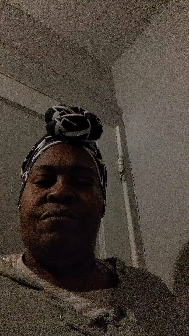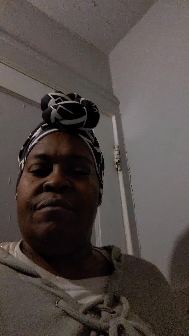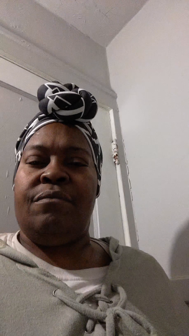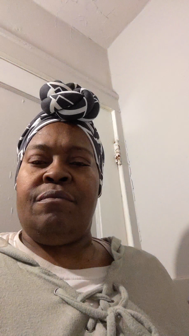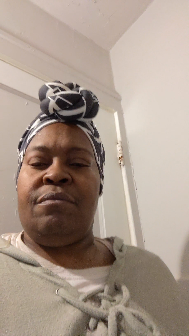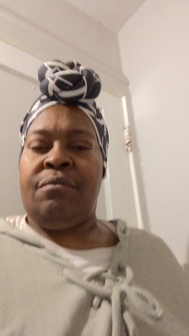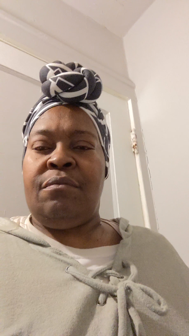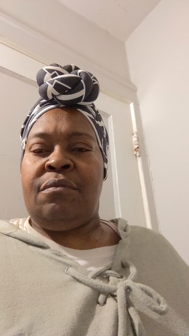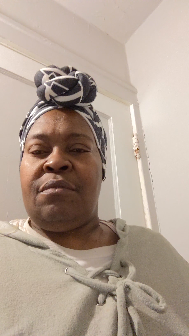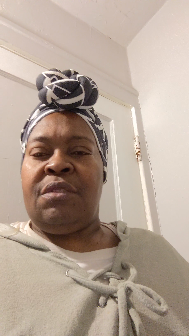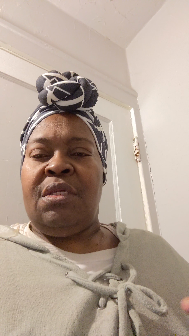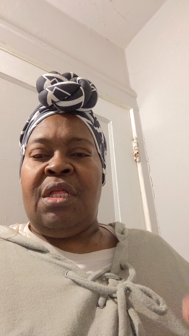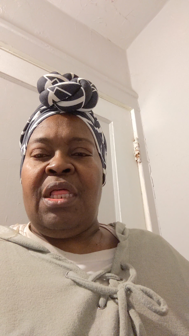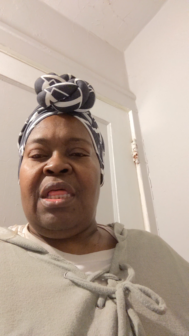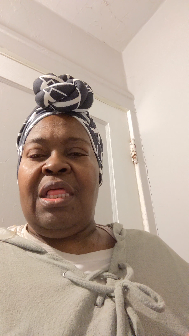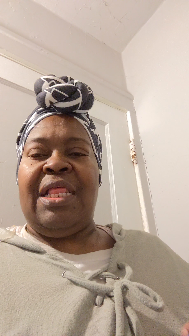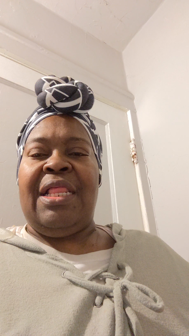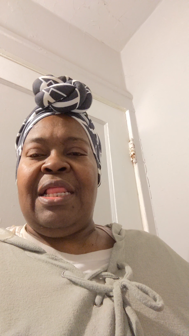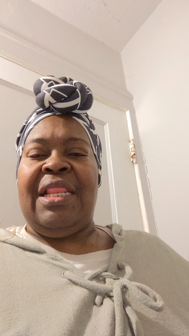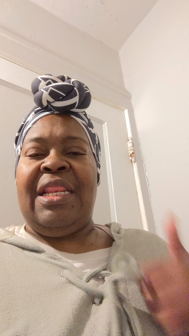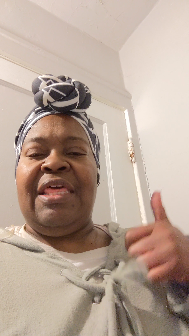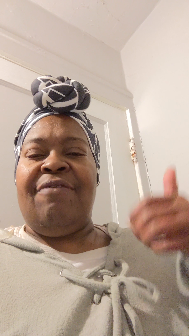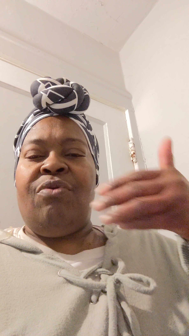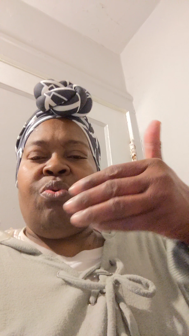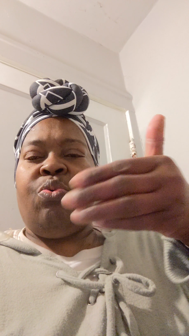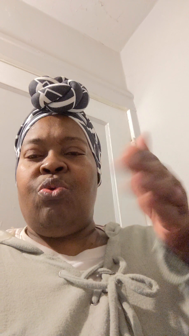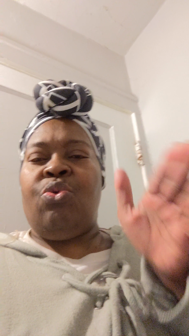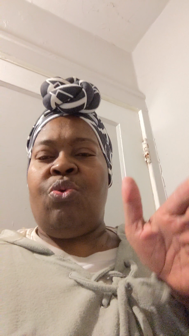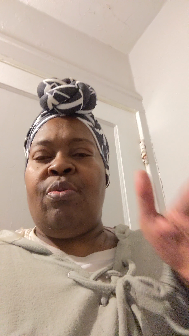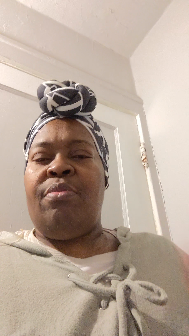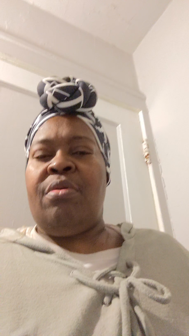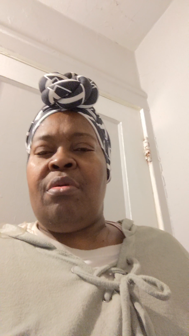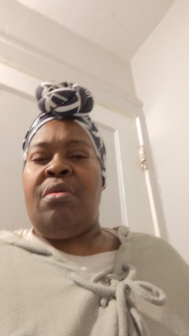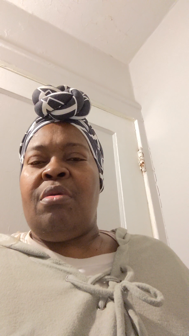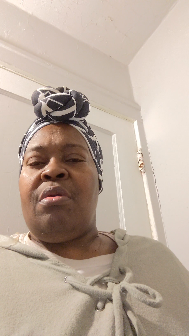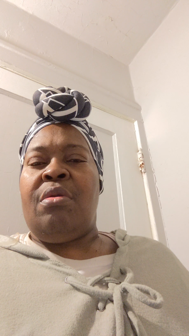living room